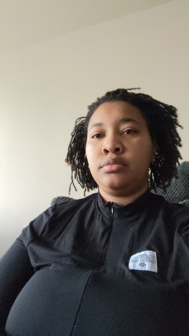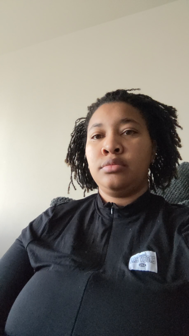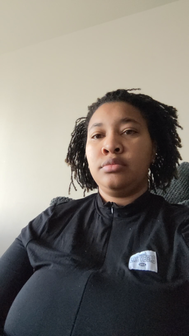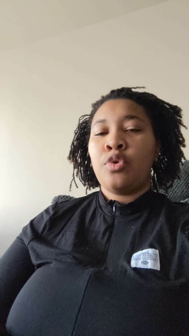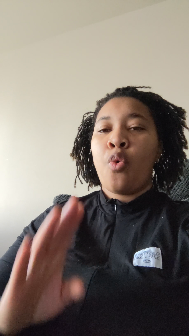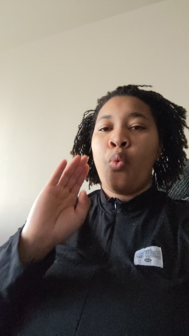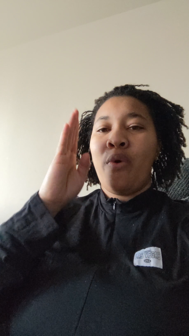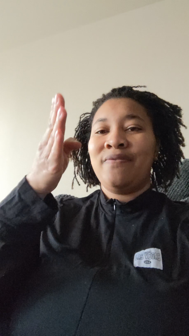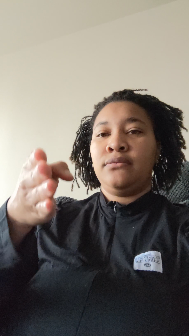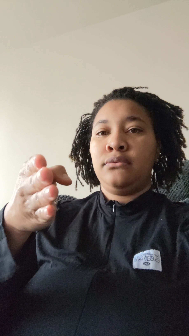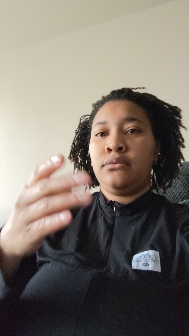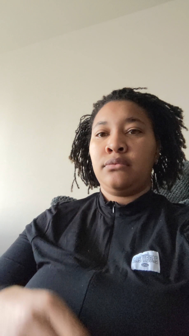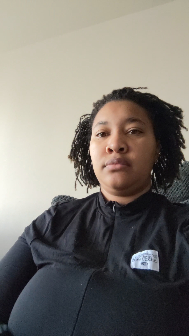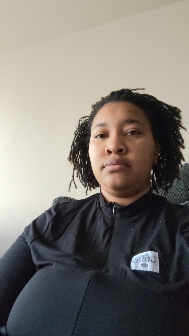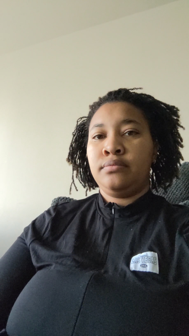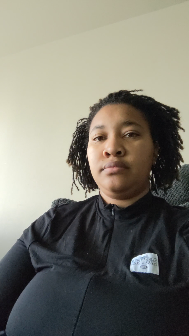over